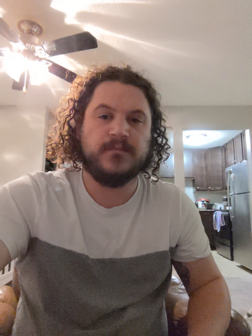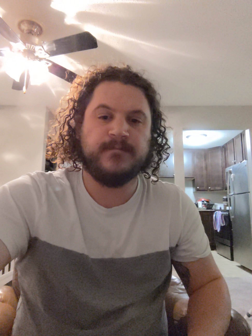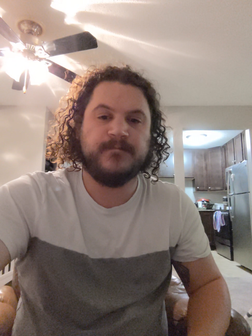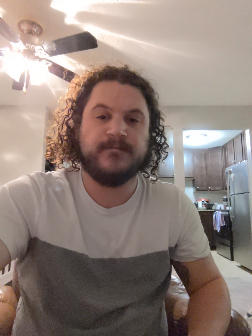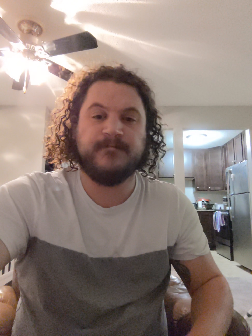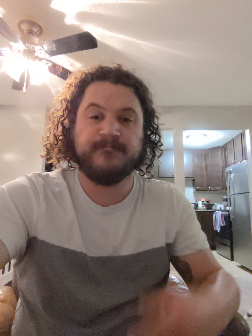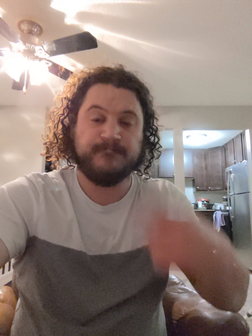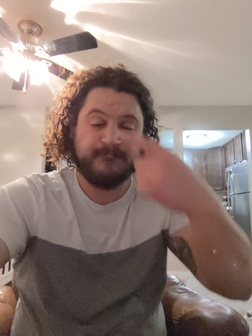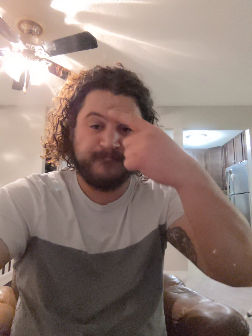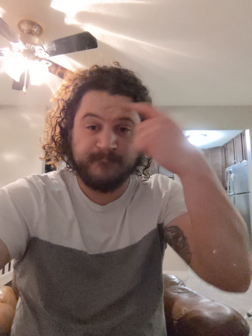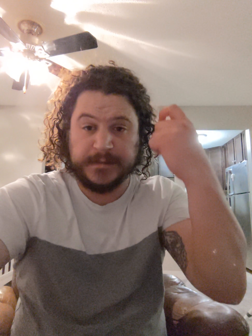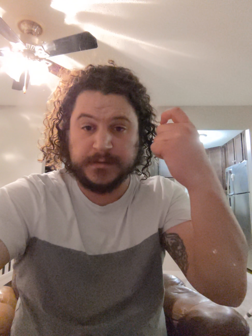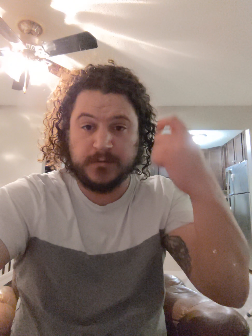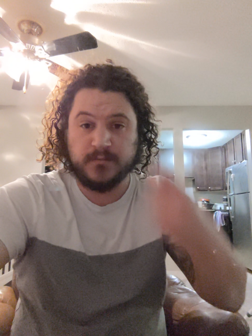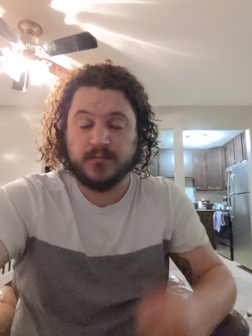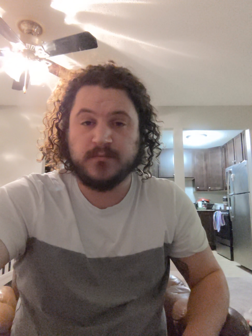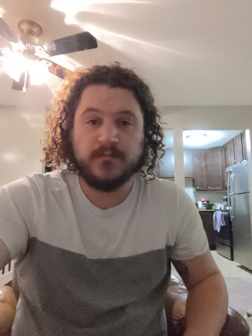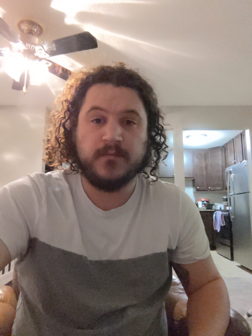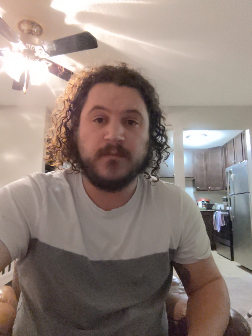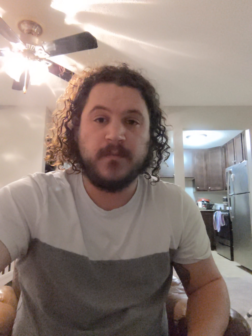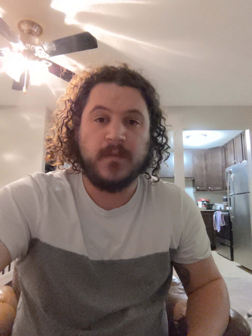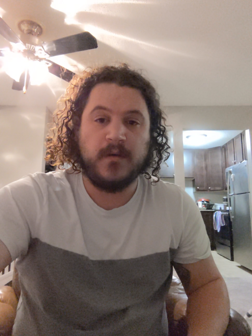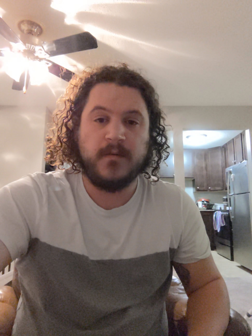because